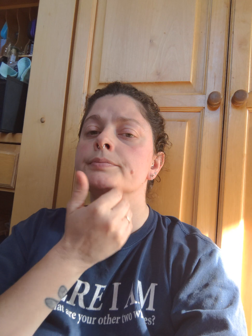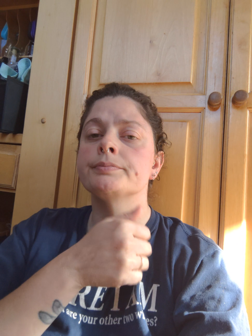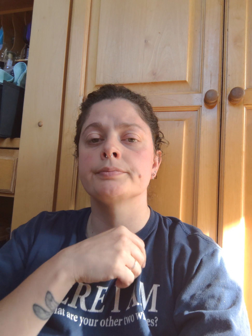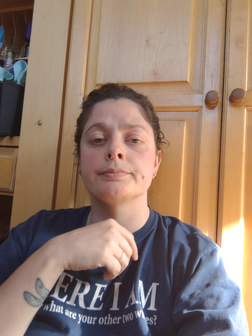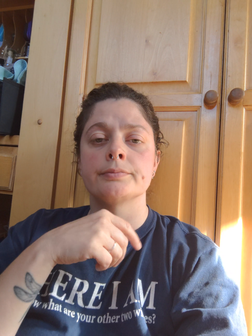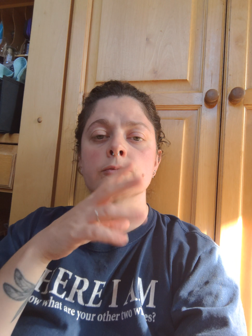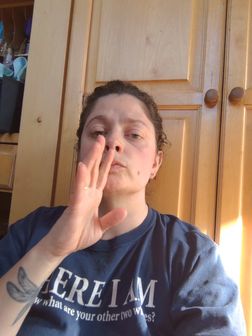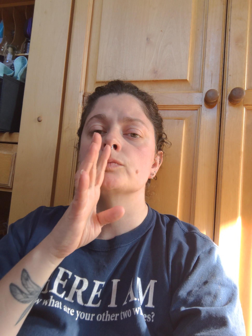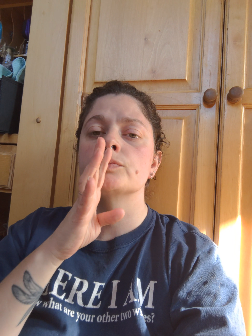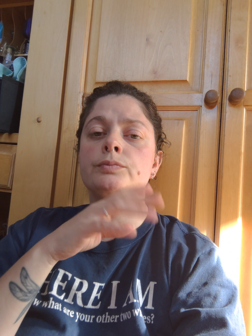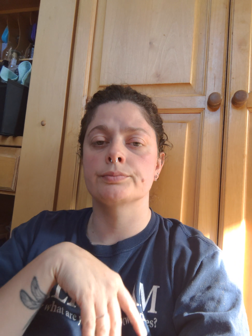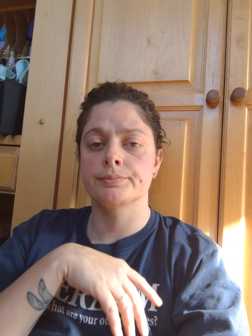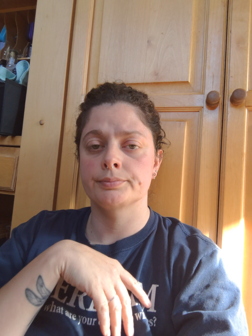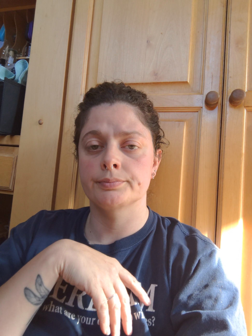talk